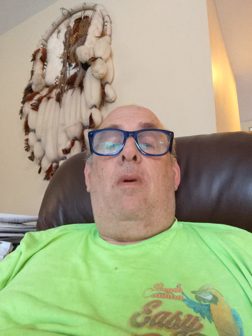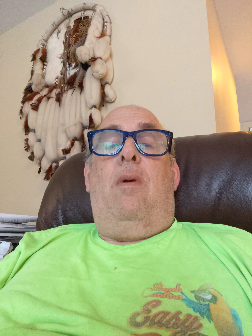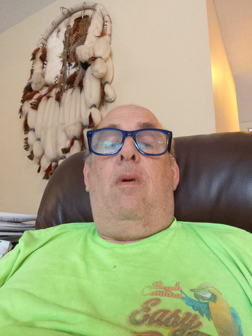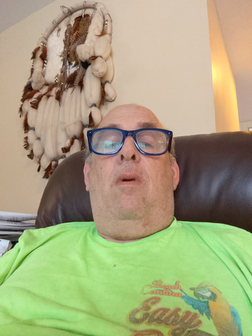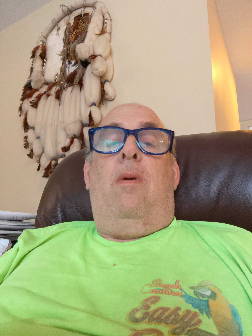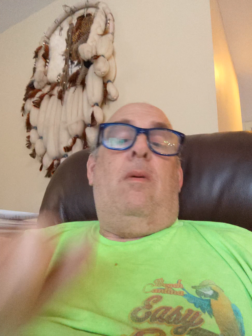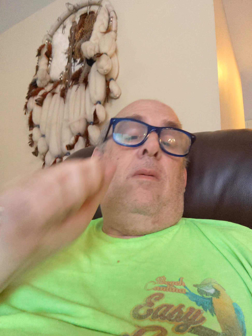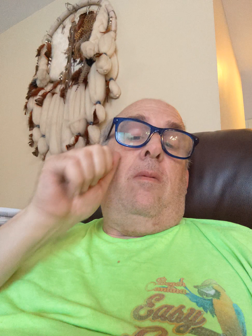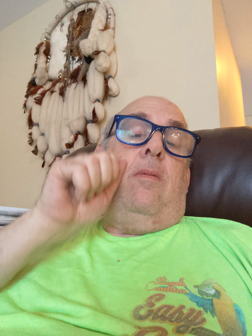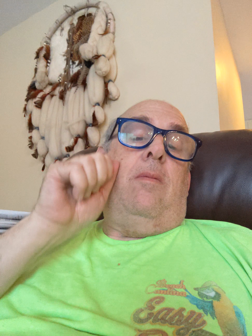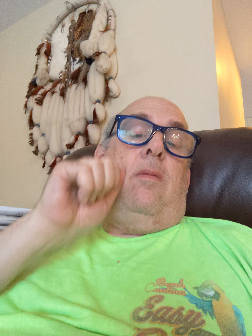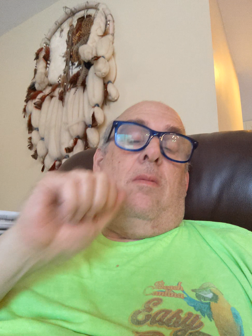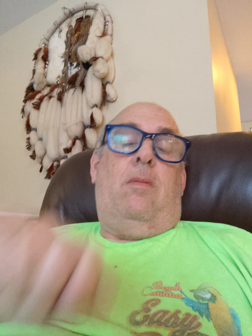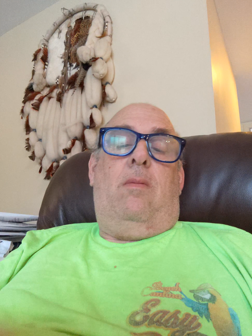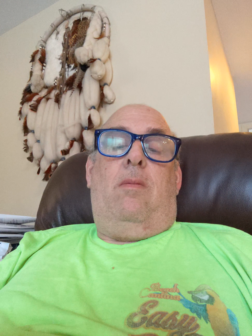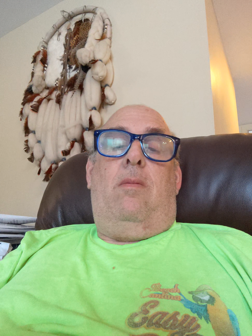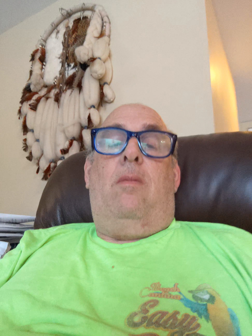aunt